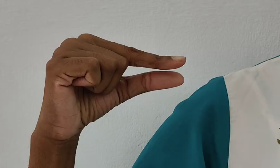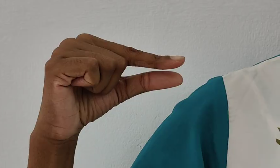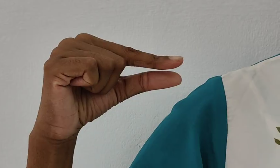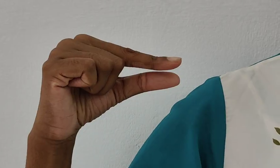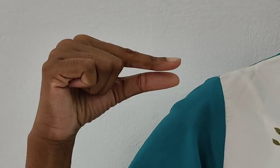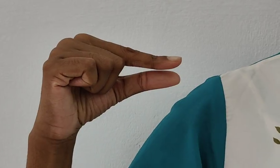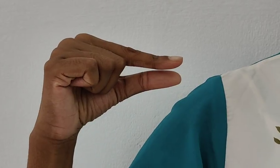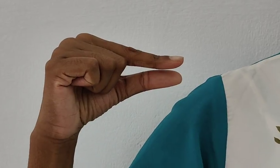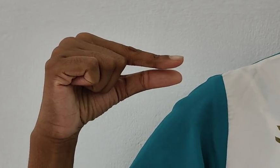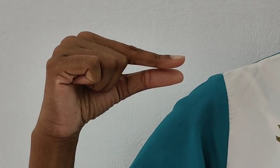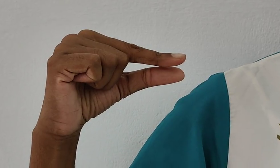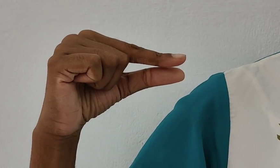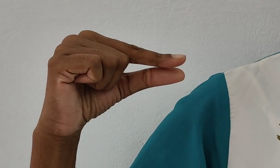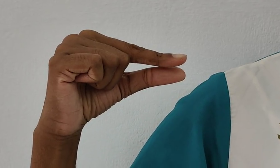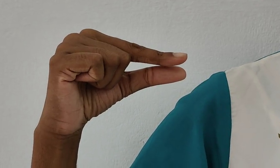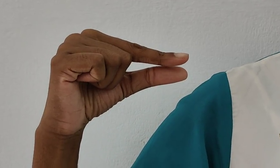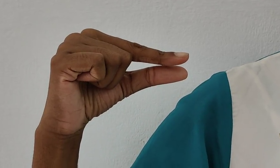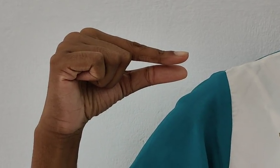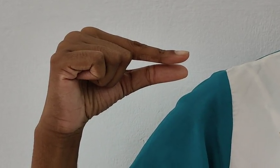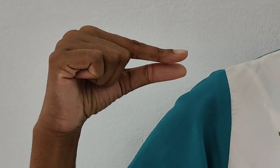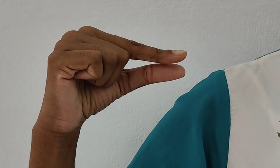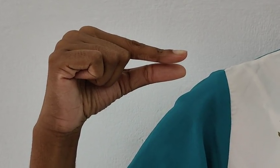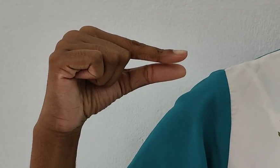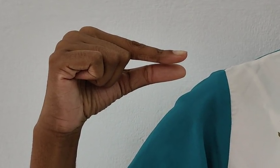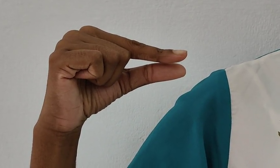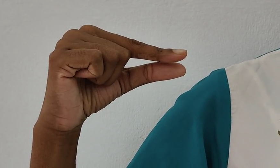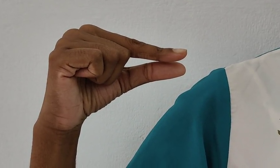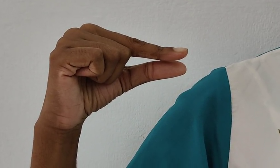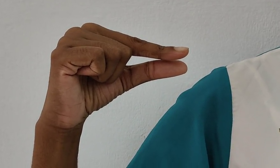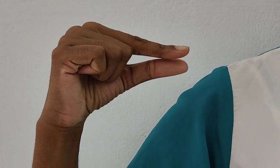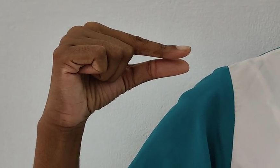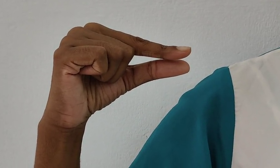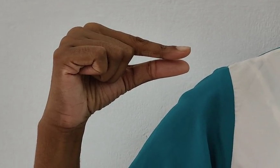ഉ